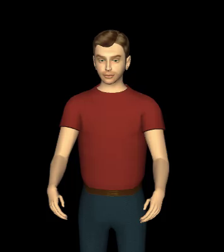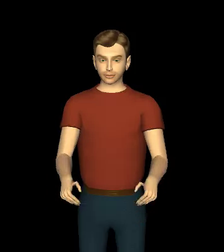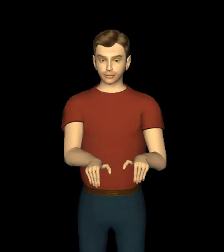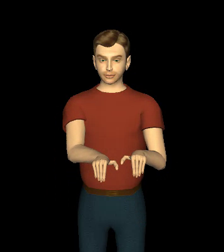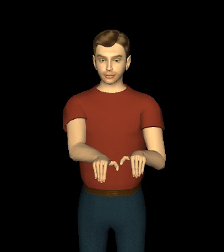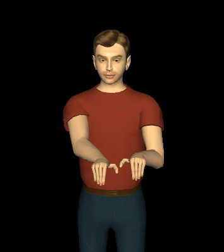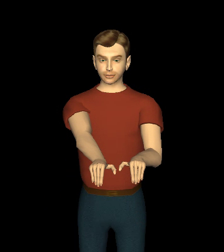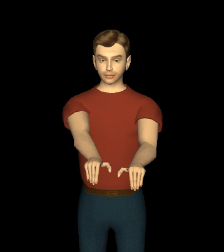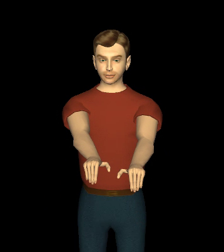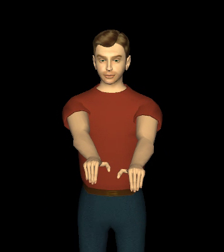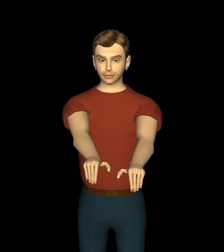مواصلة